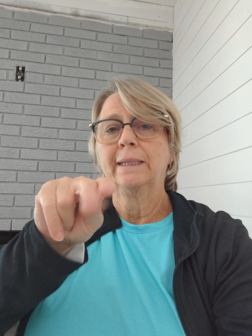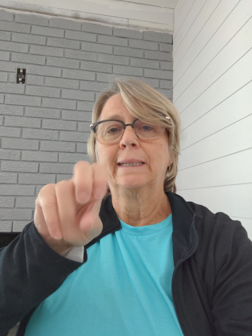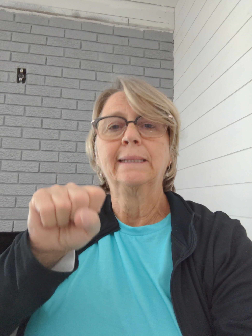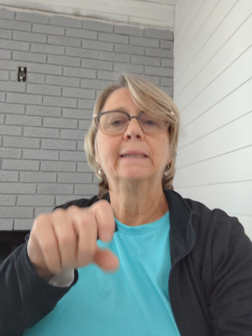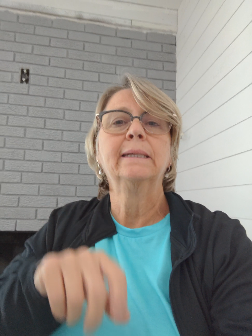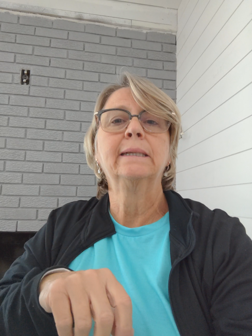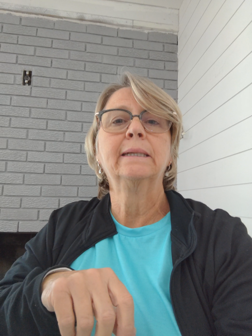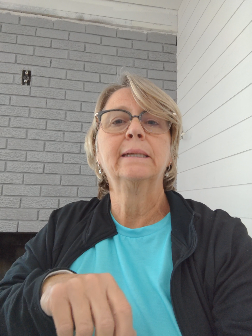jeans